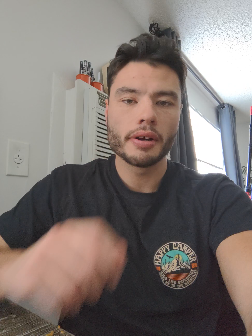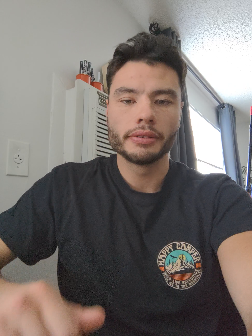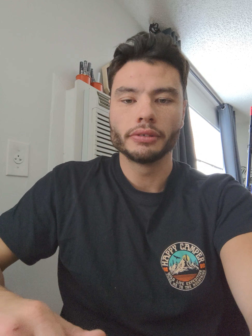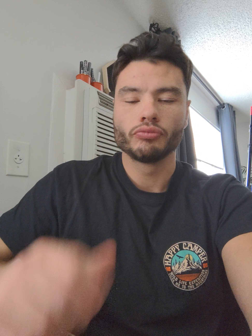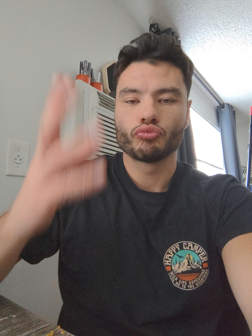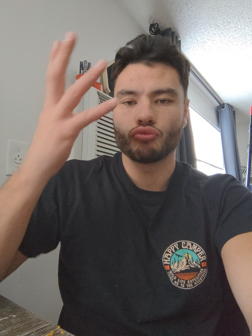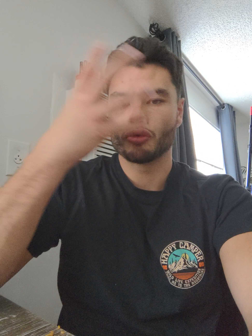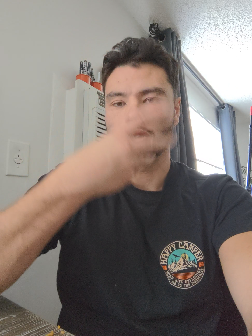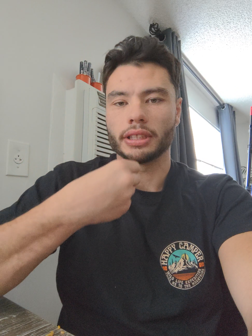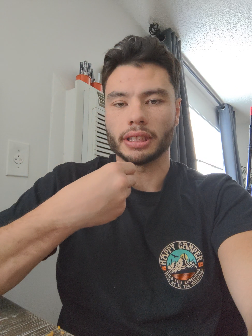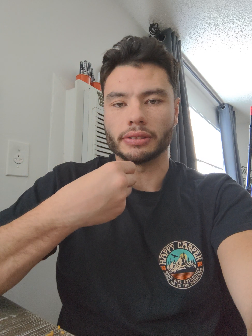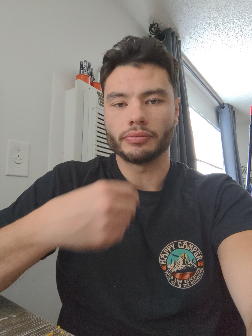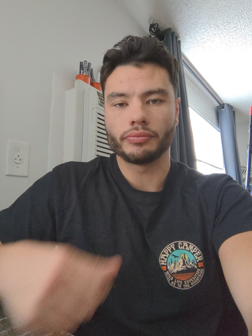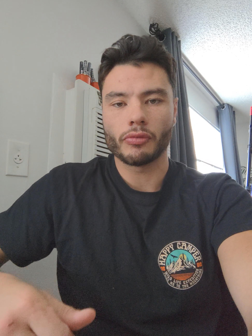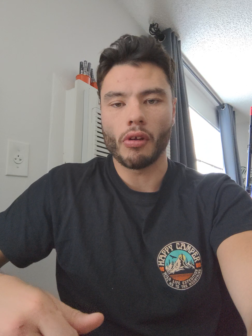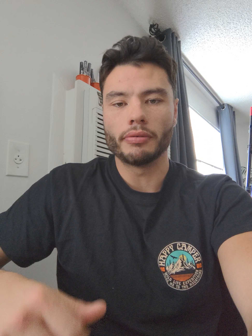pretty